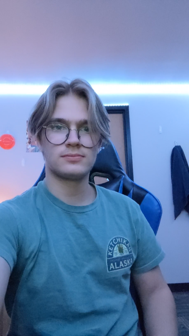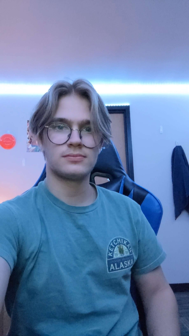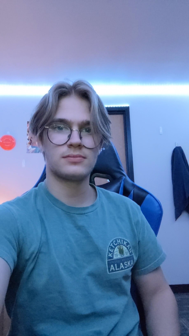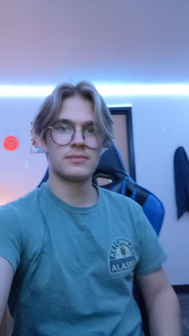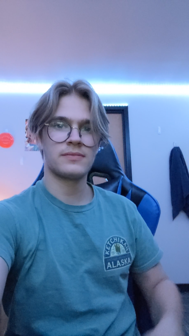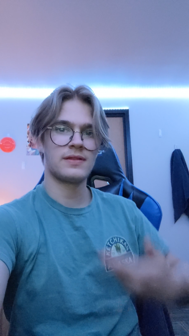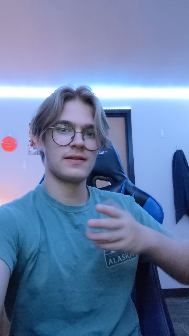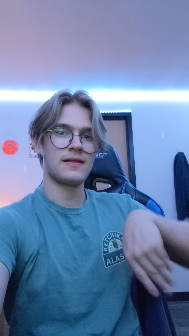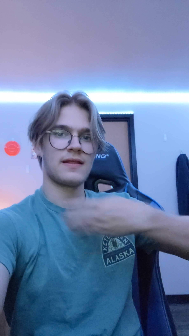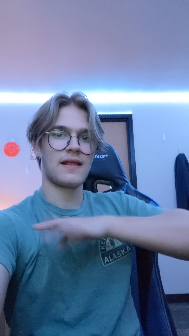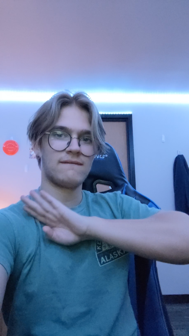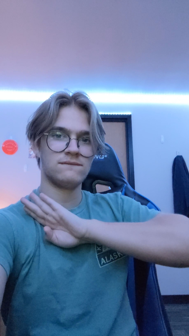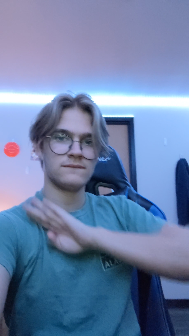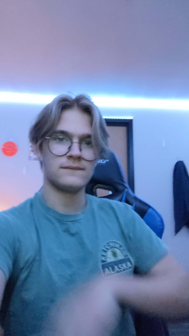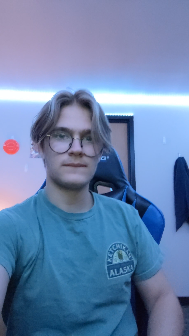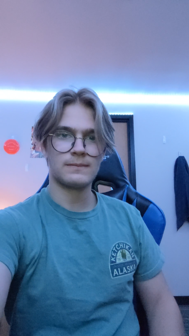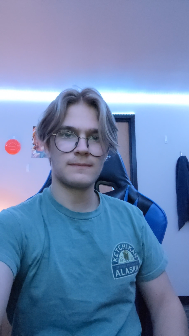scarf